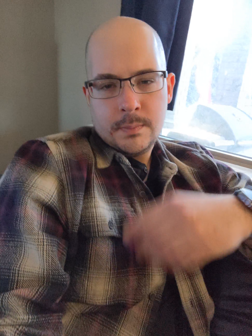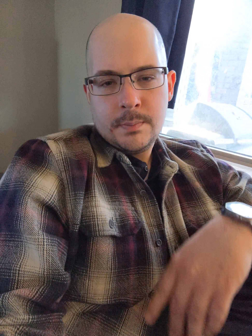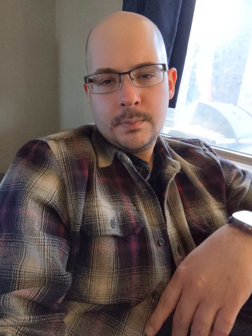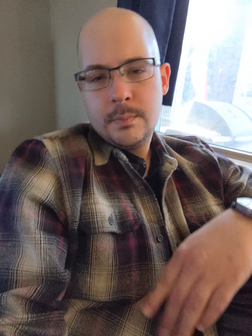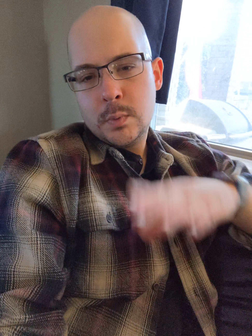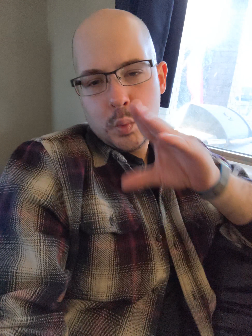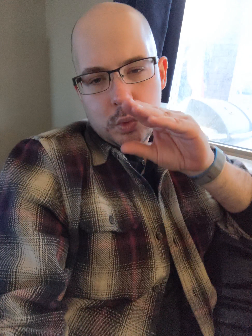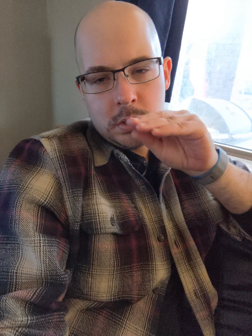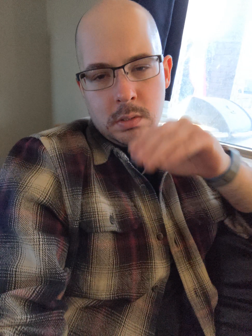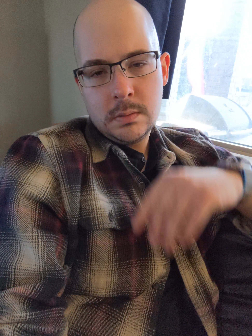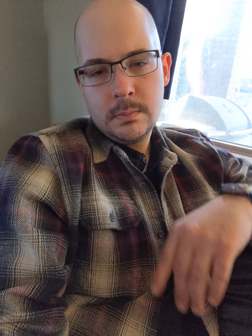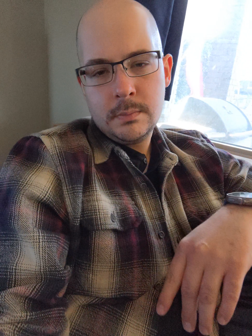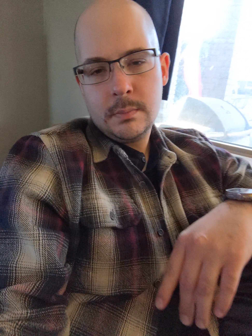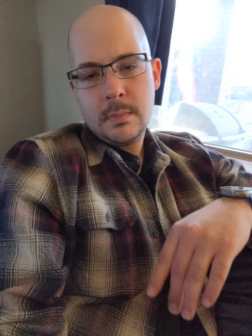goose